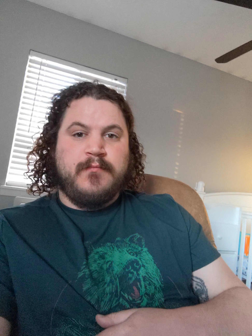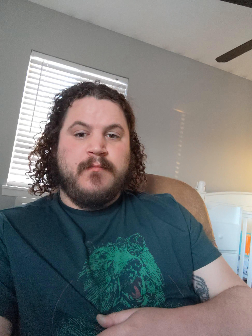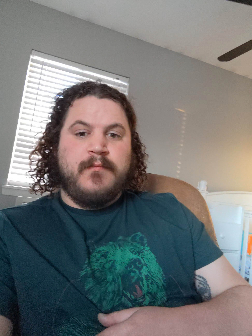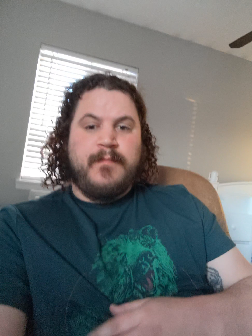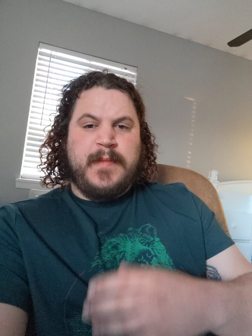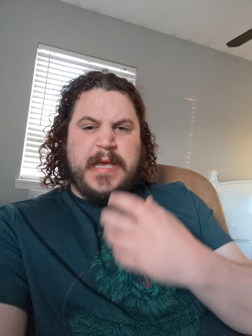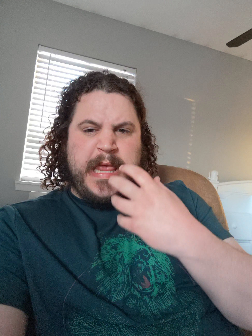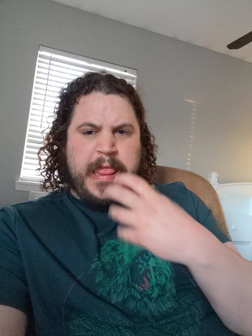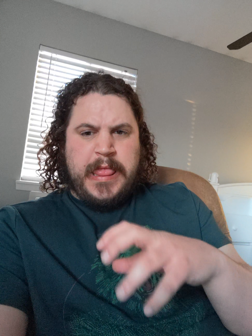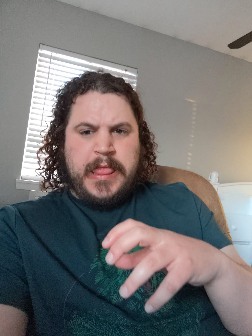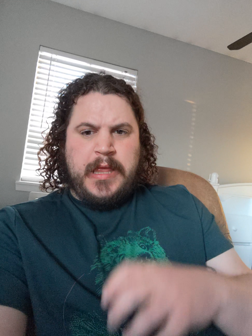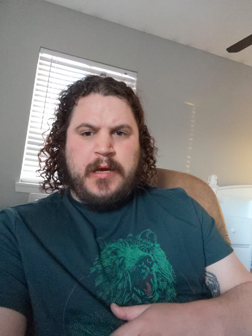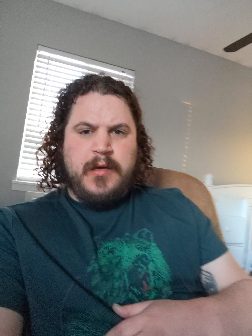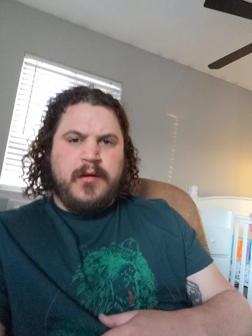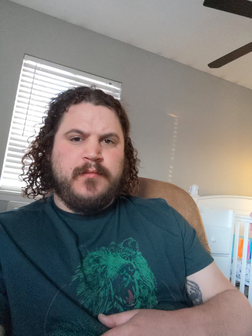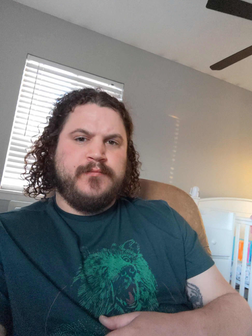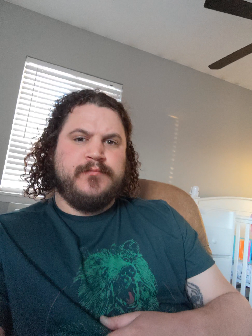hot